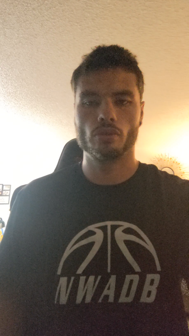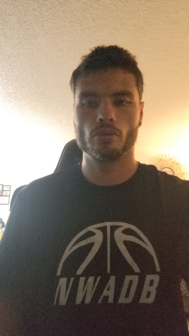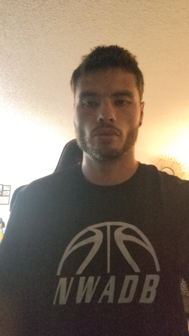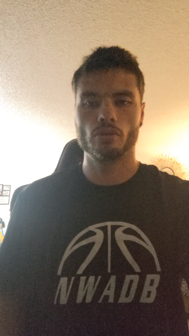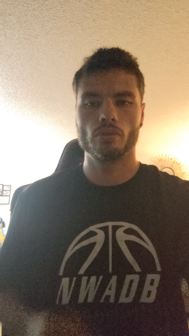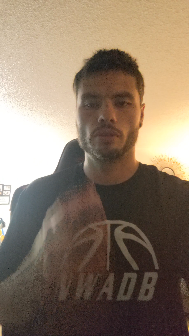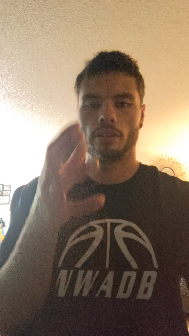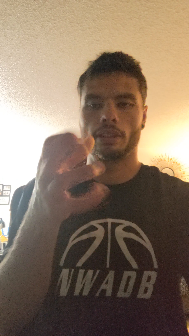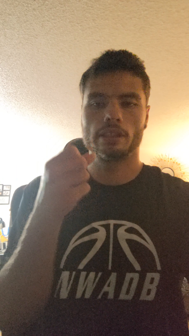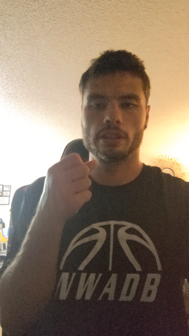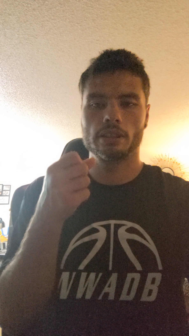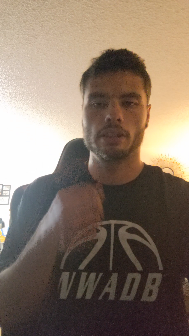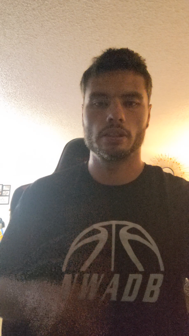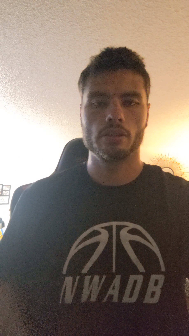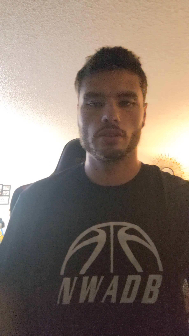get